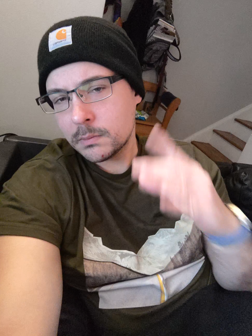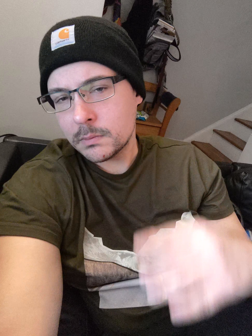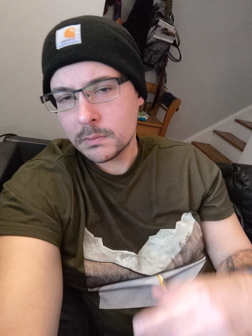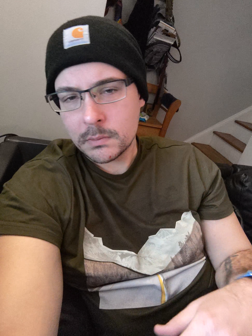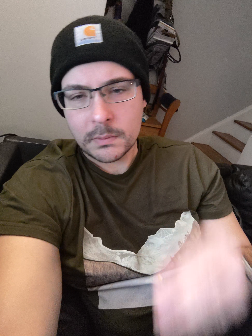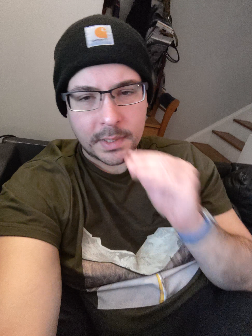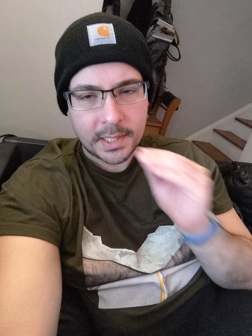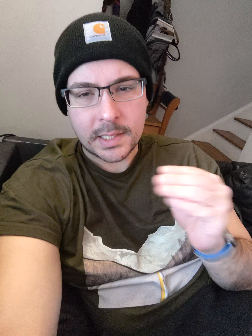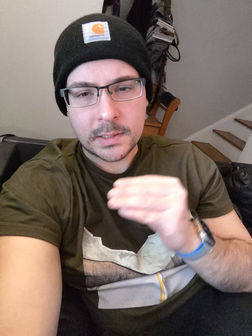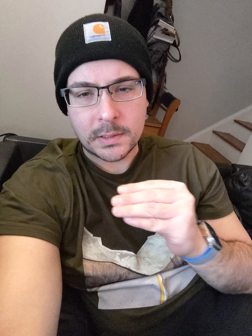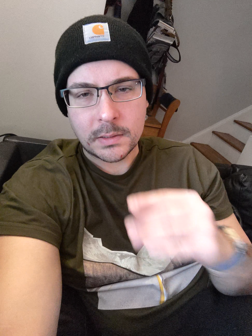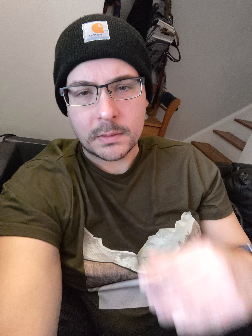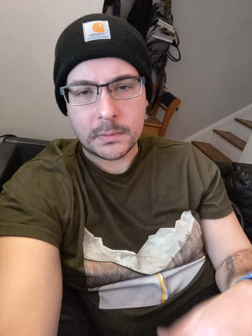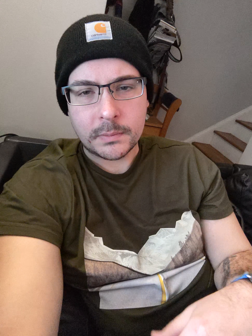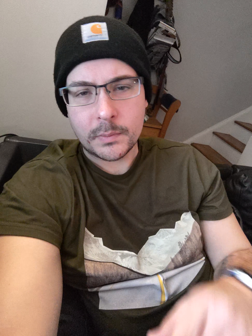kiss